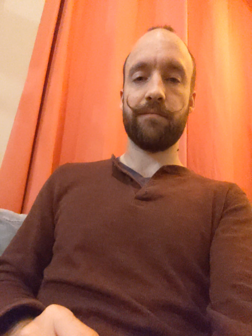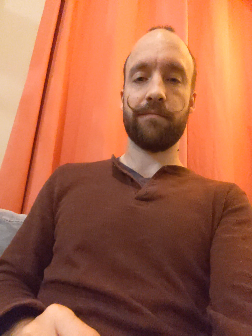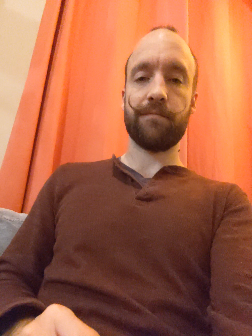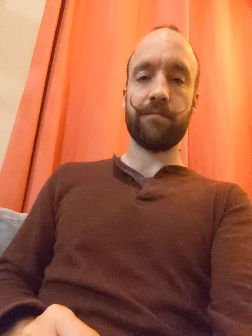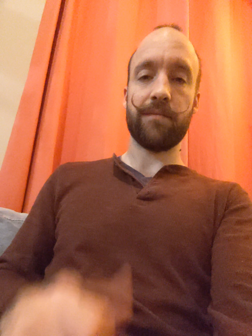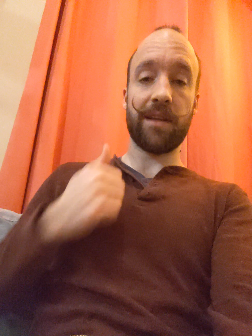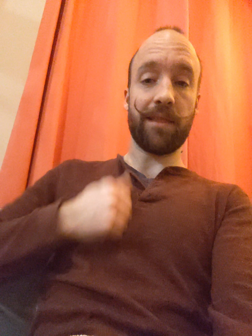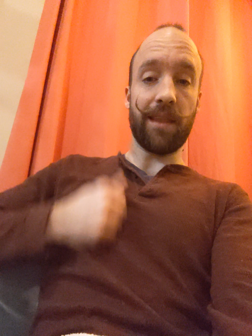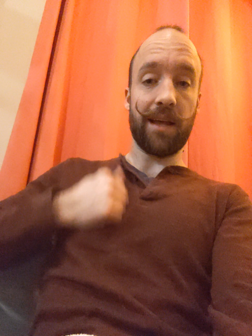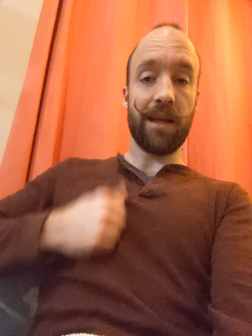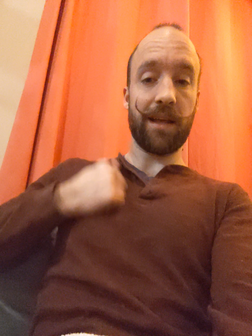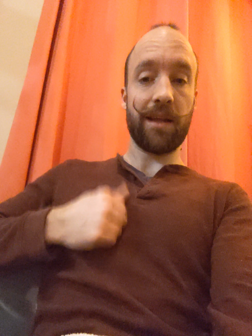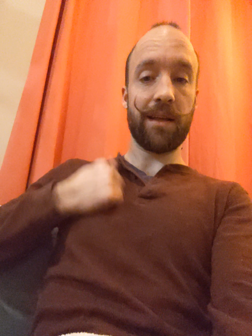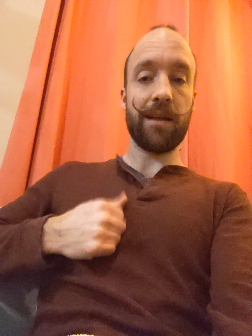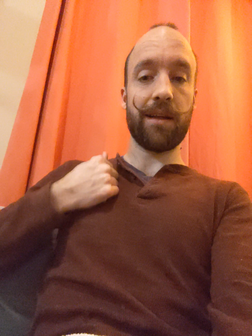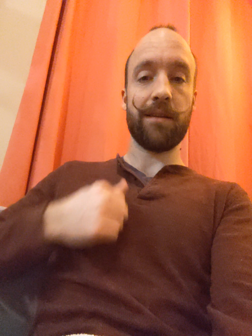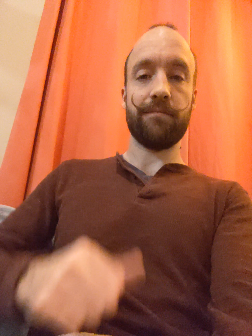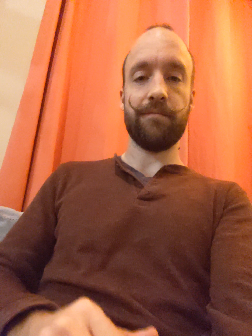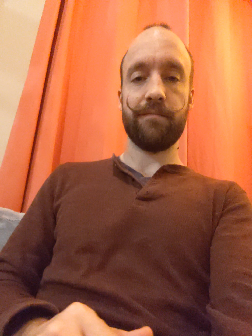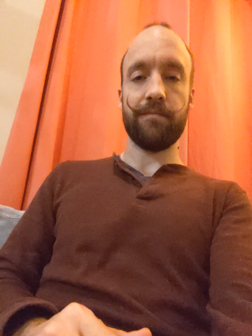bath